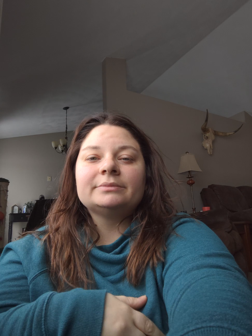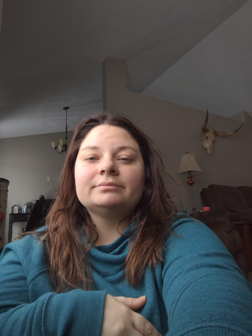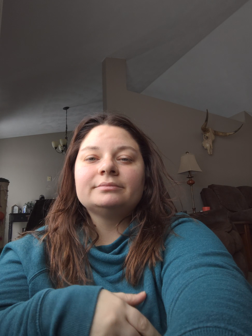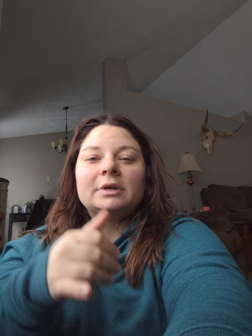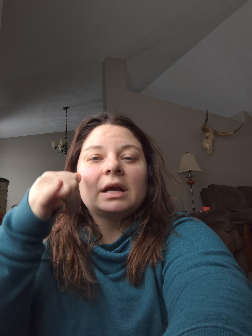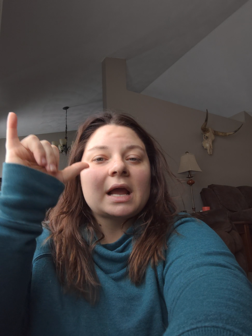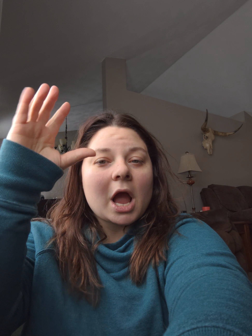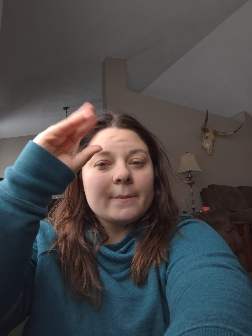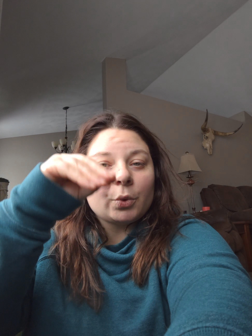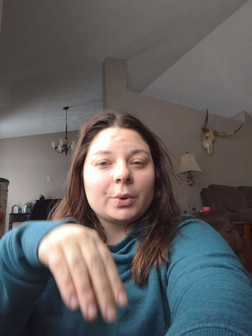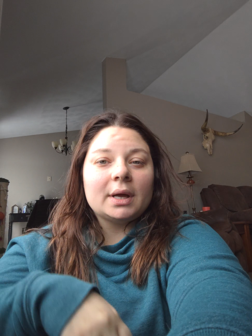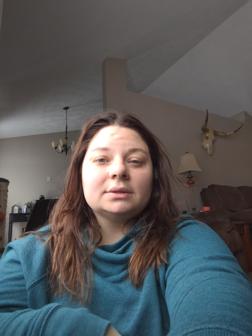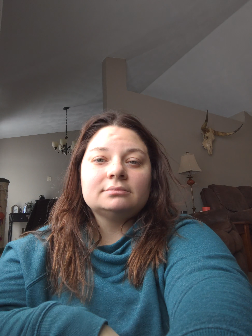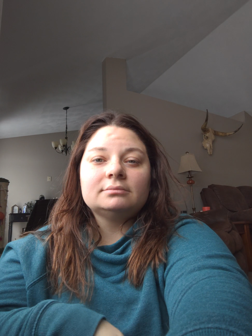cowboy